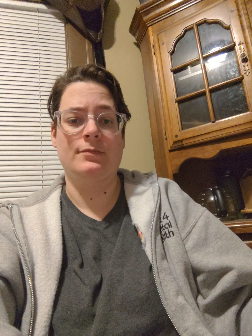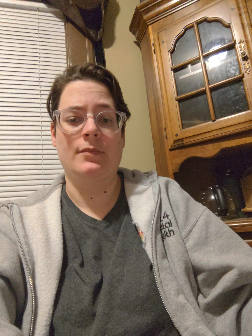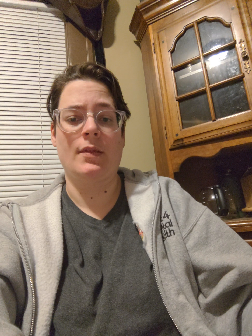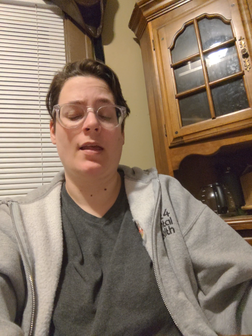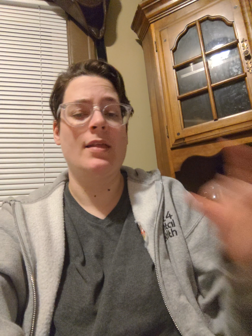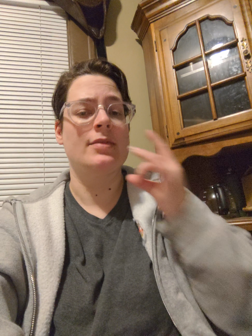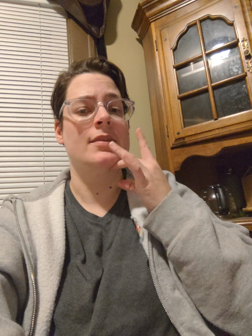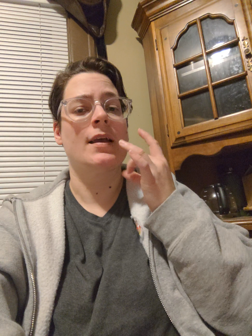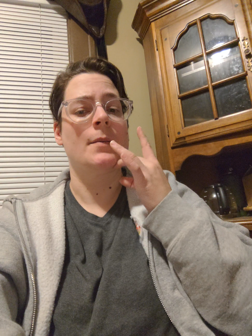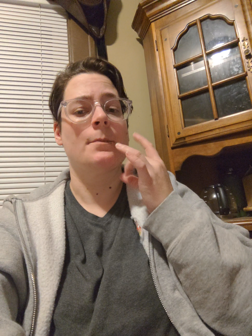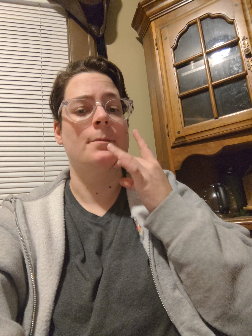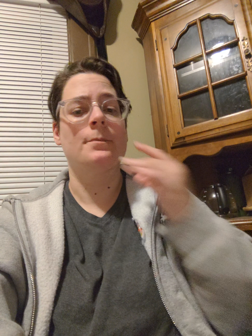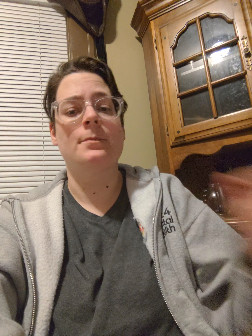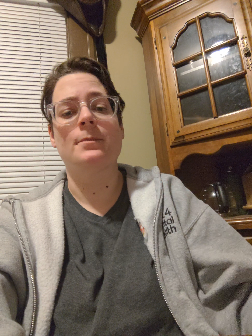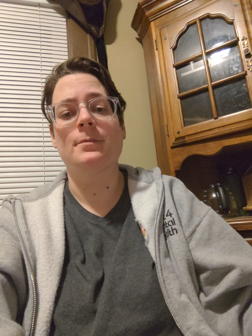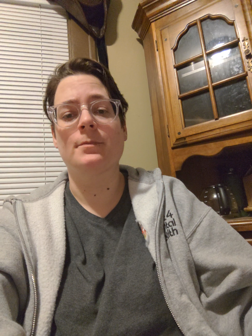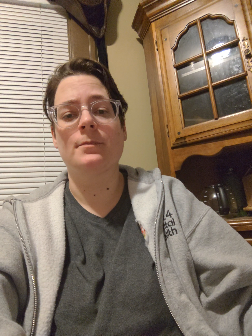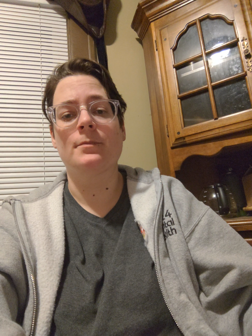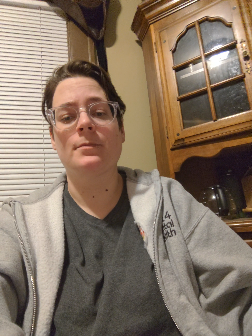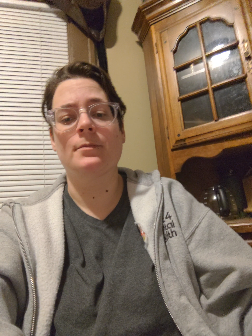lamp